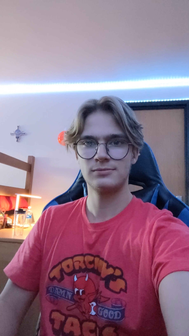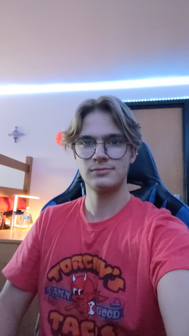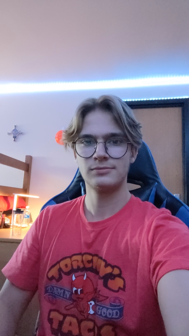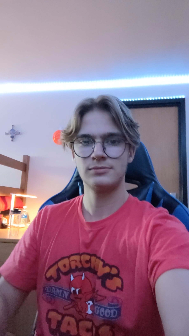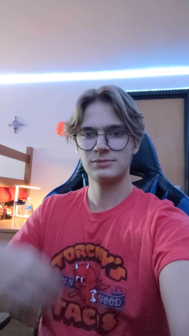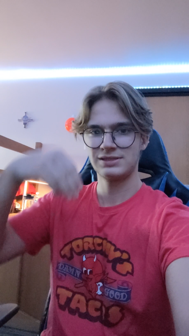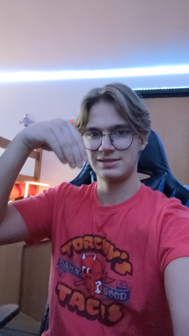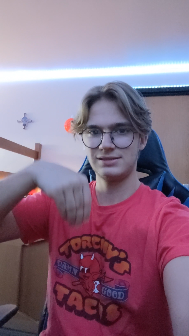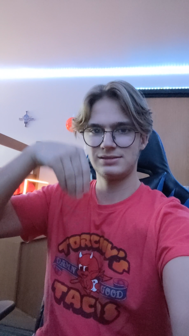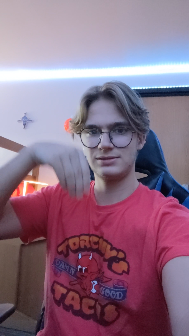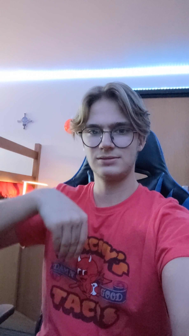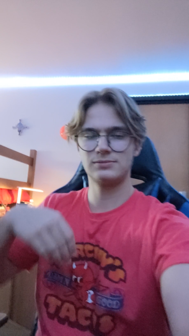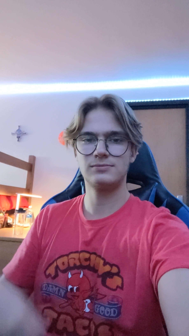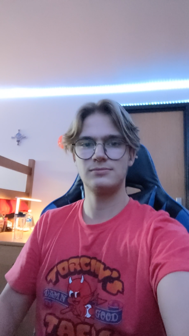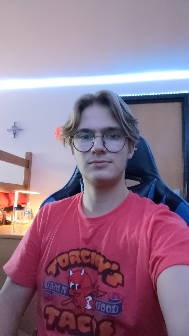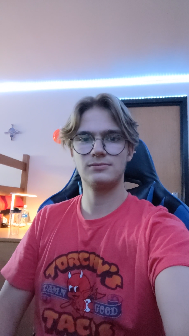inside